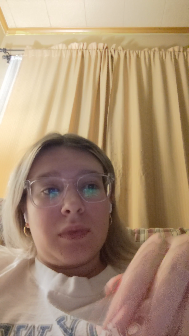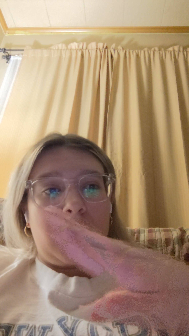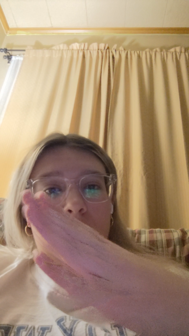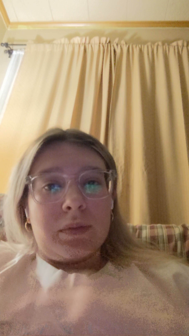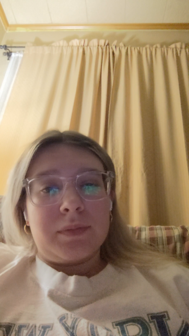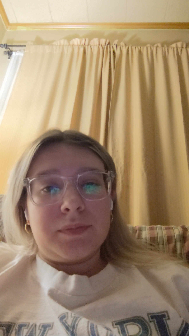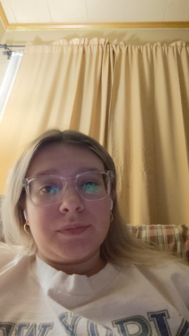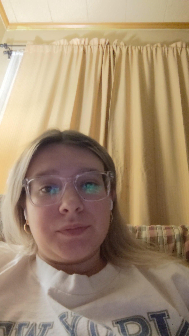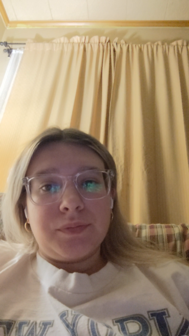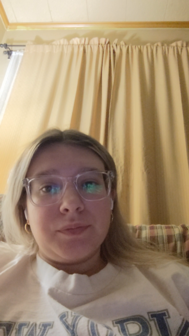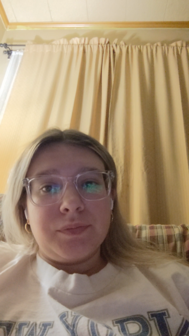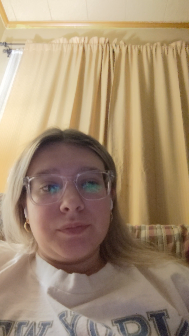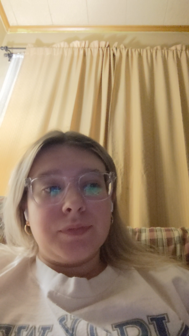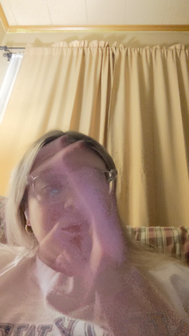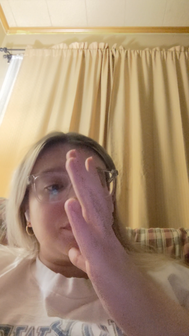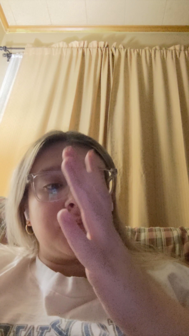mommy